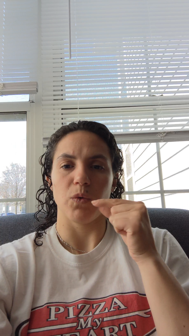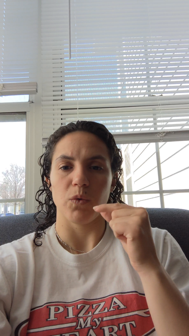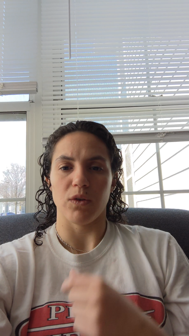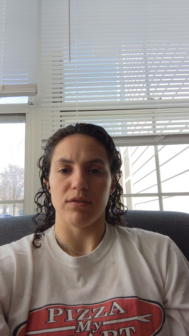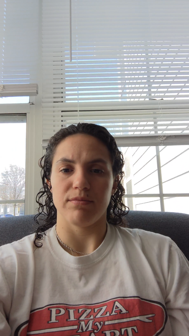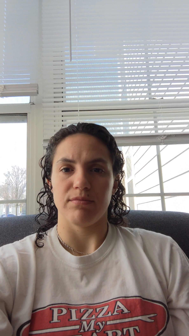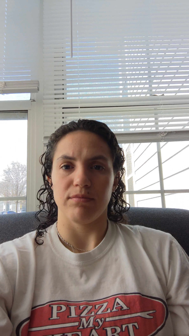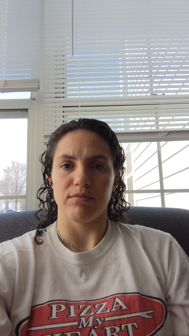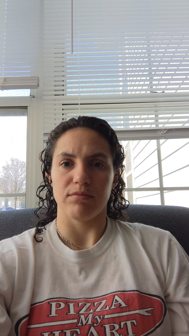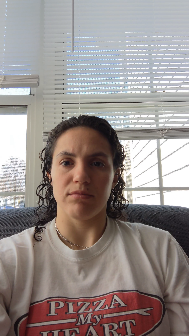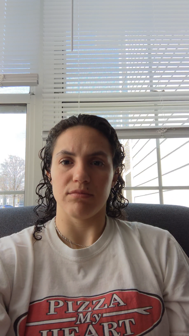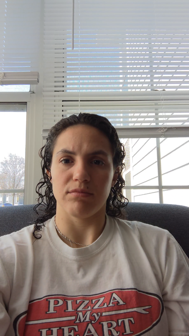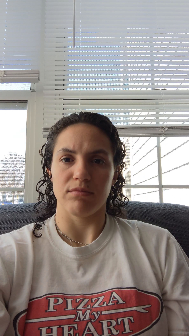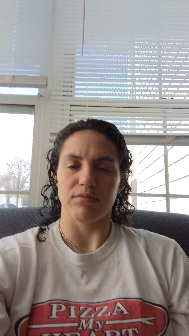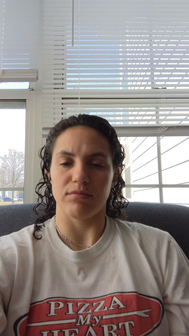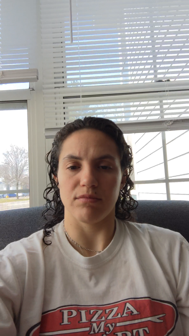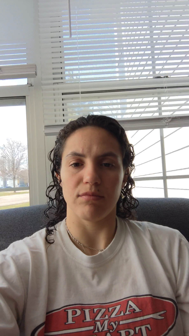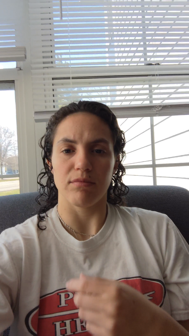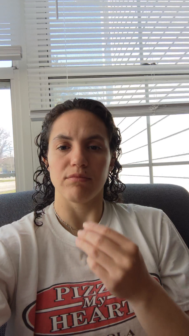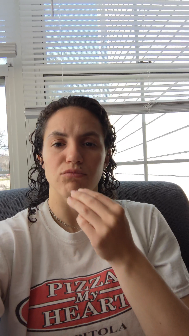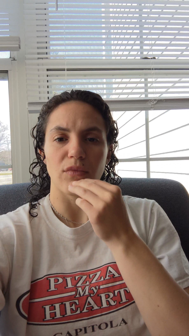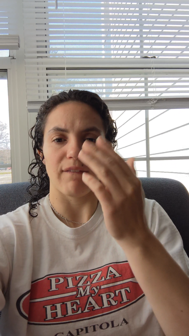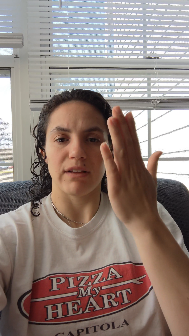breakfast